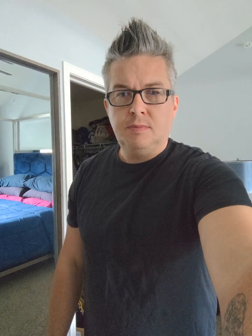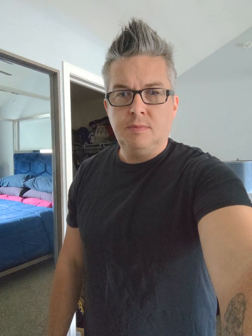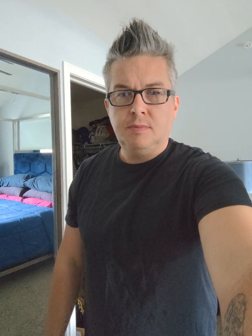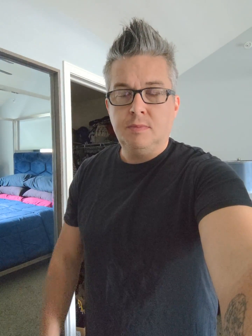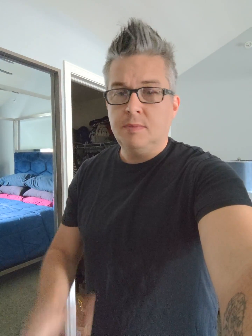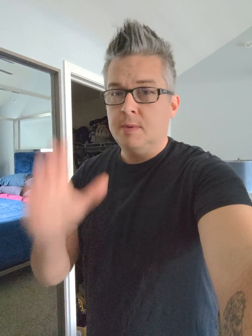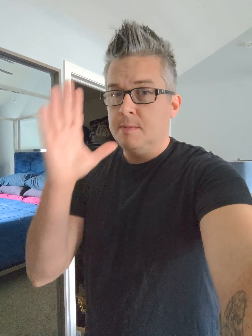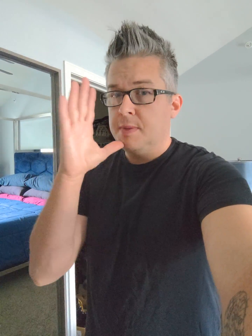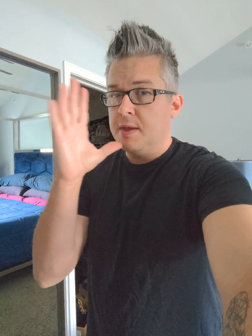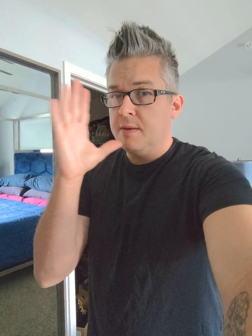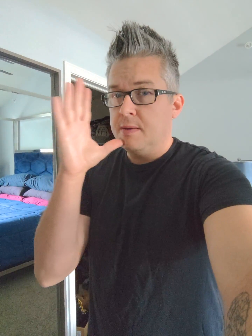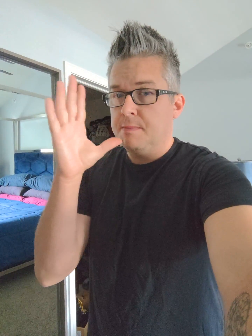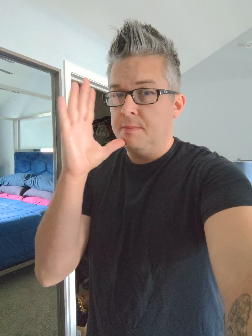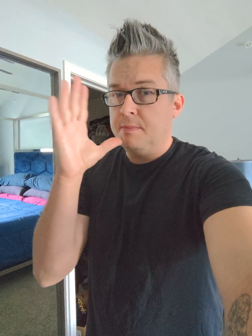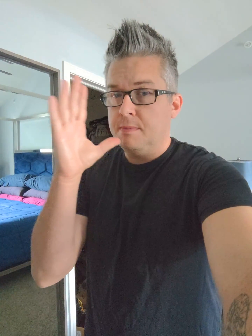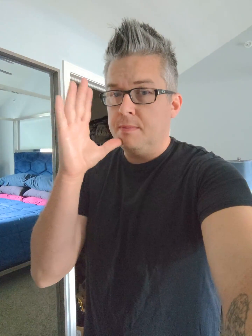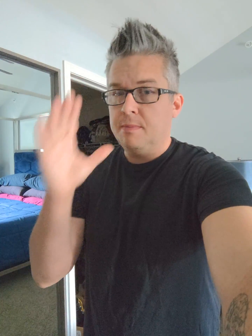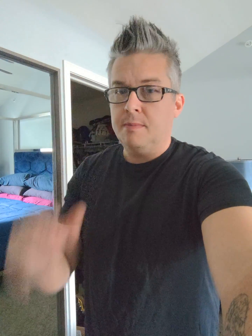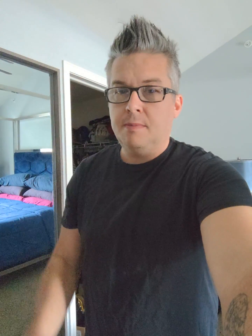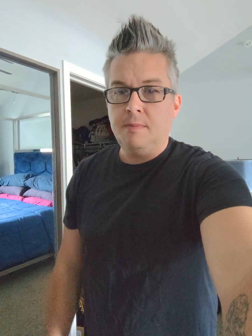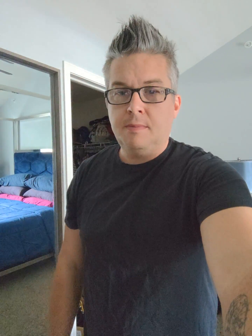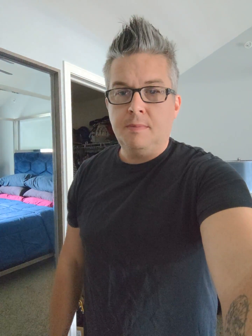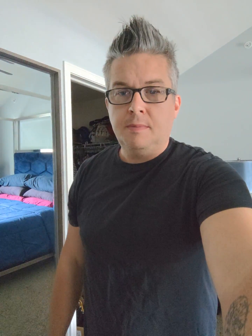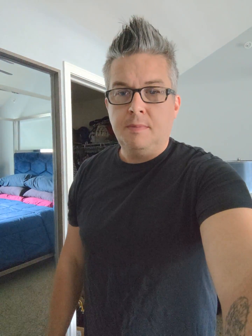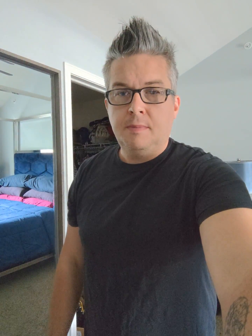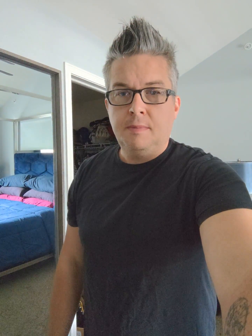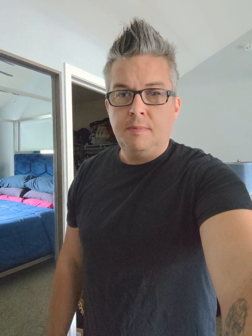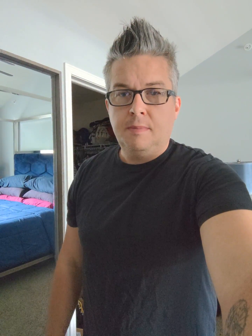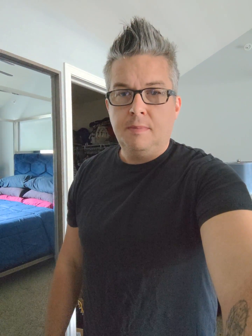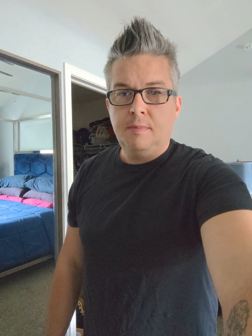mommy